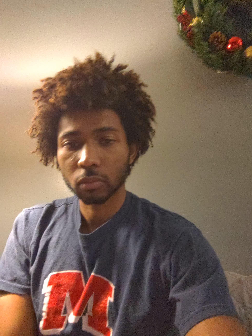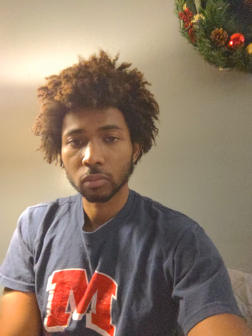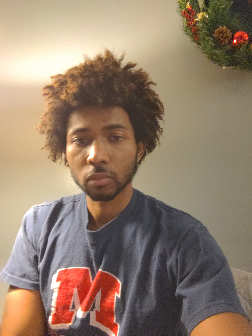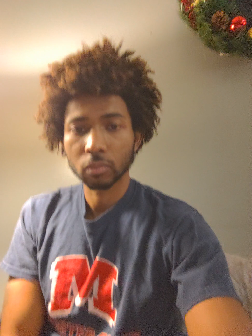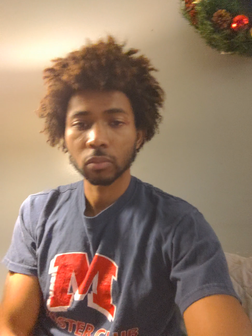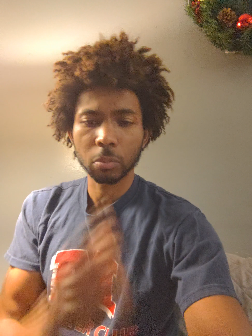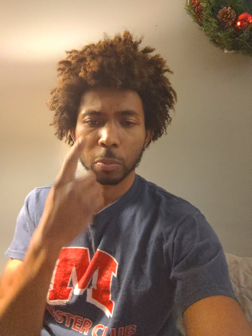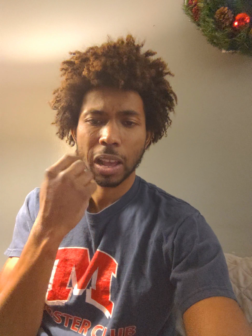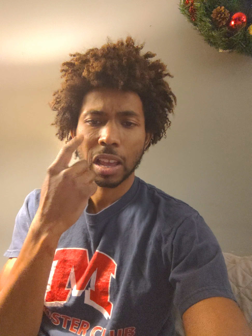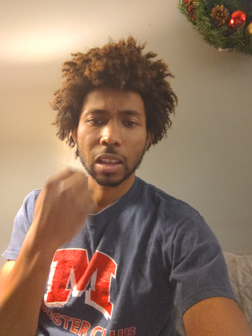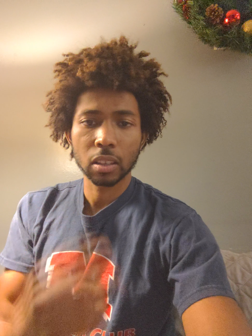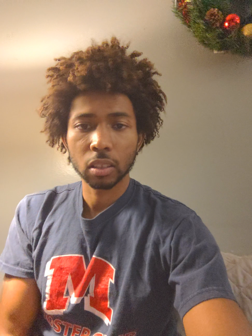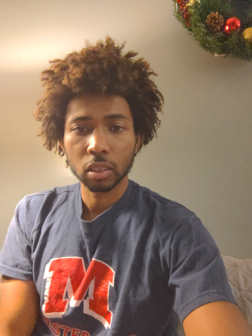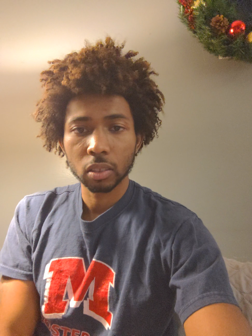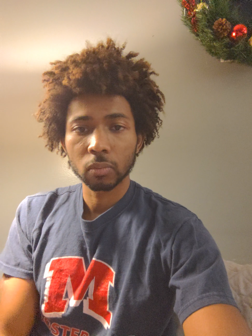cry